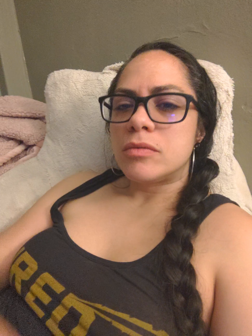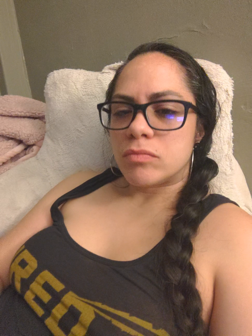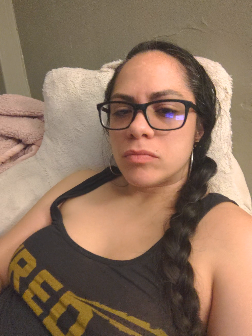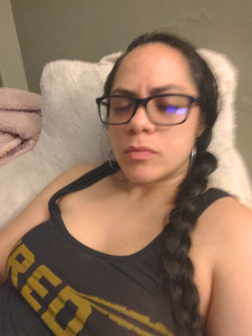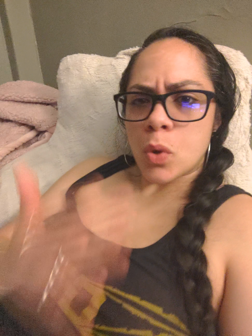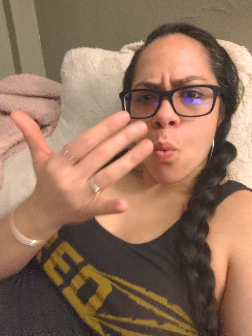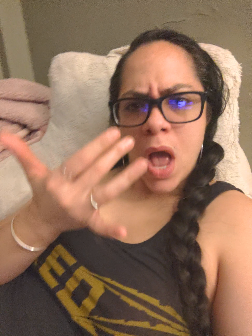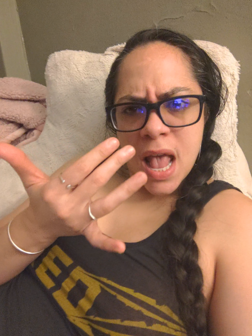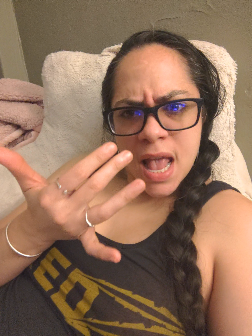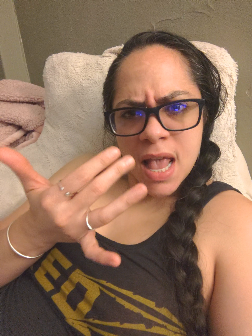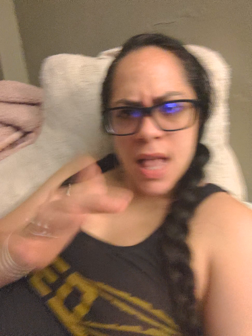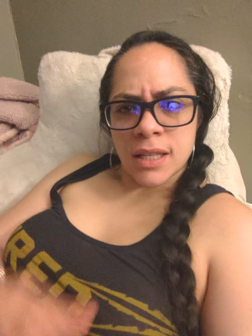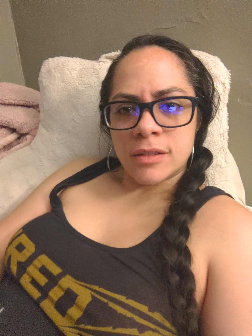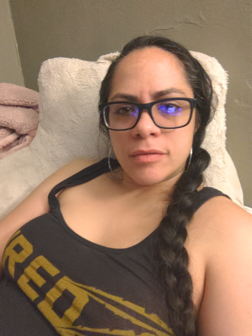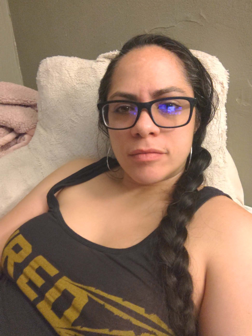wait